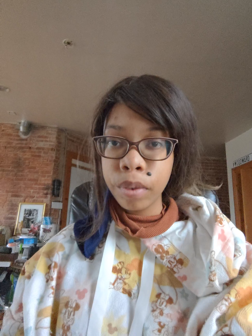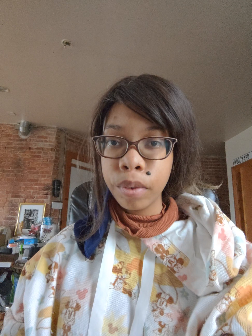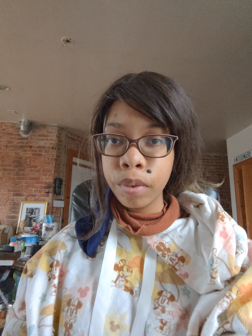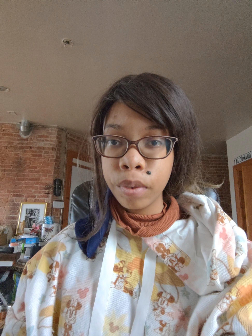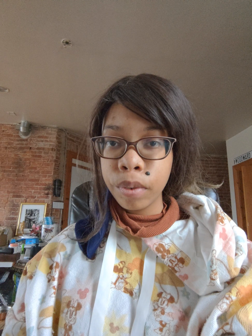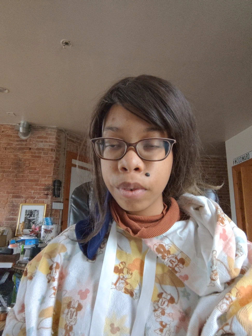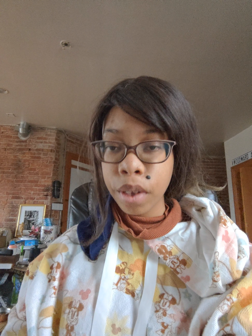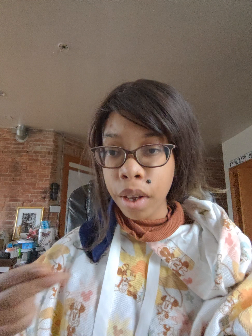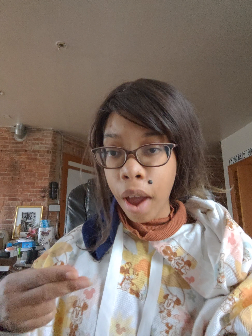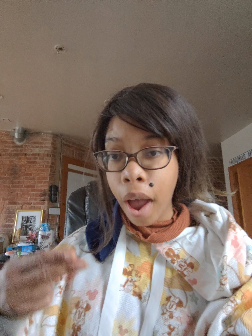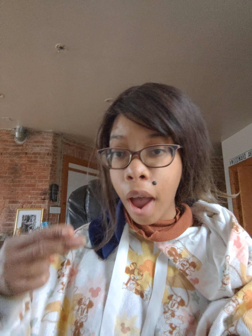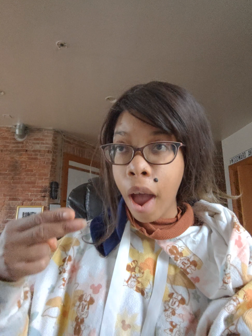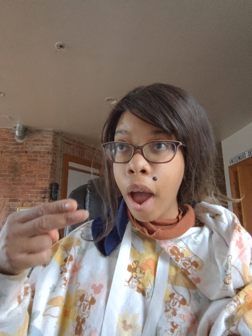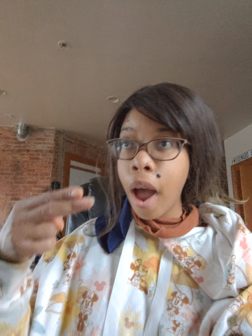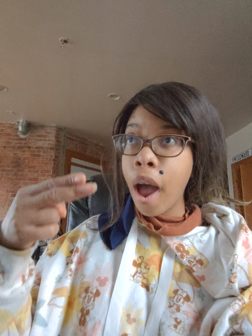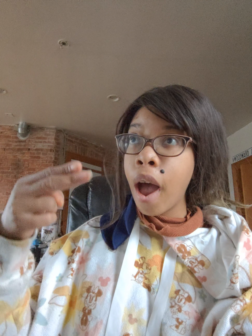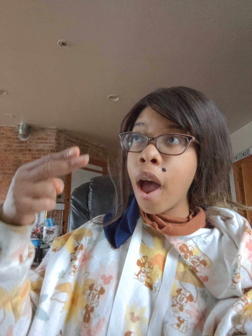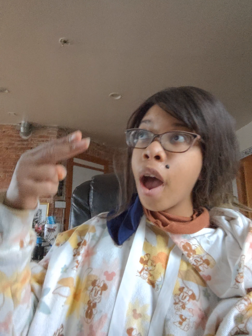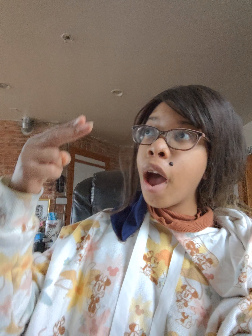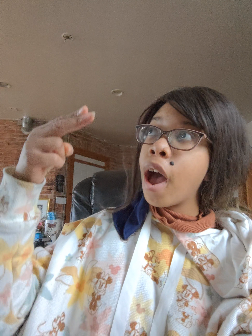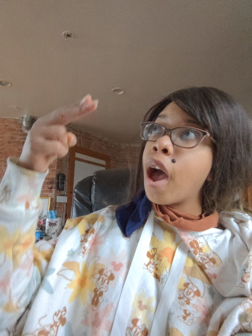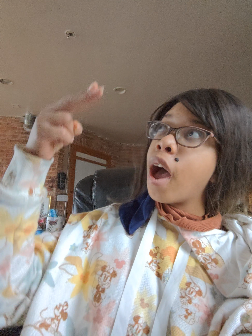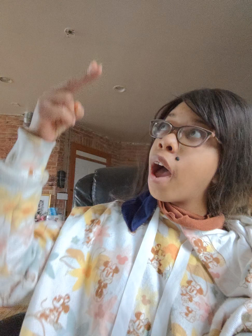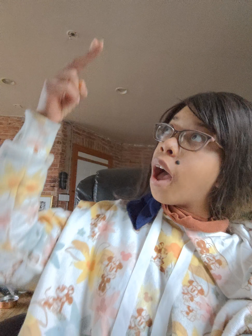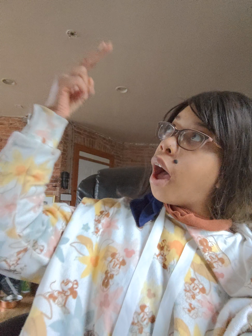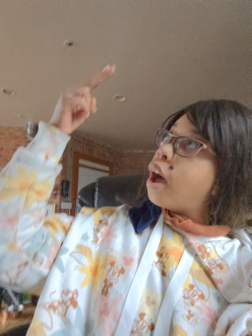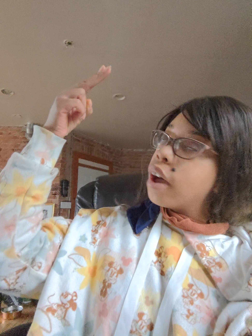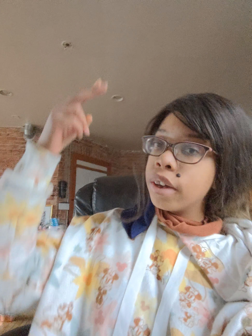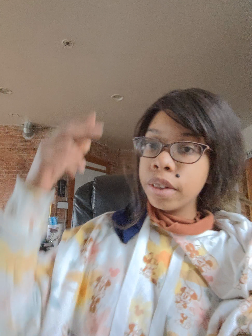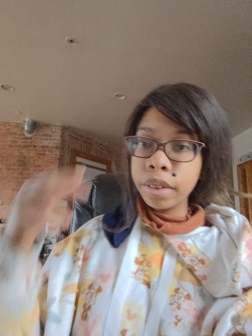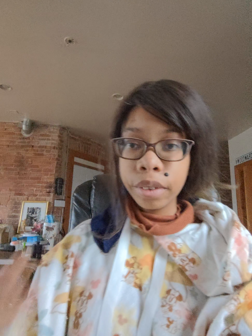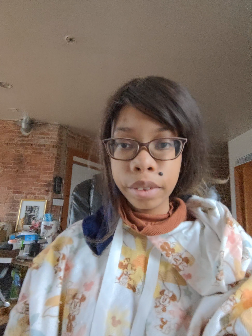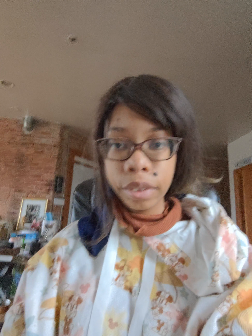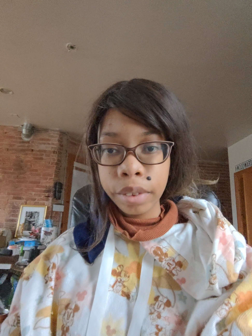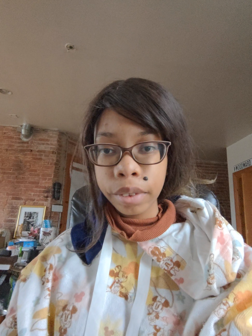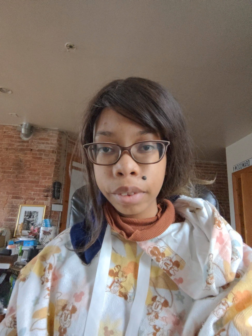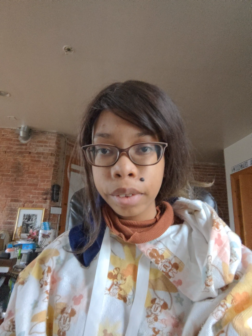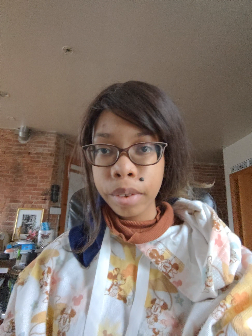high